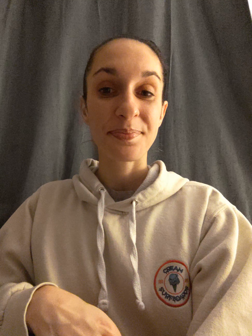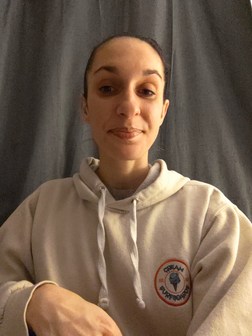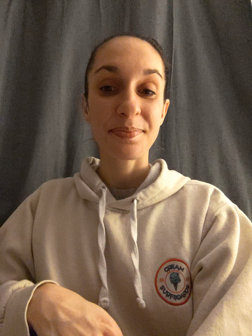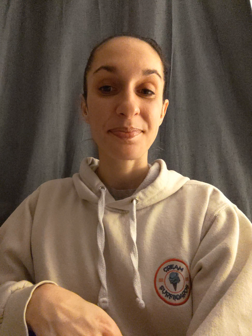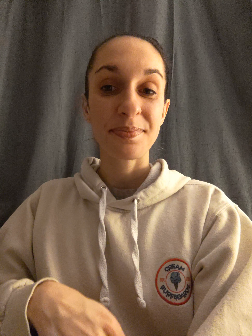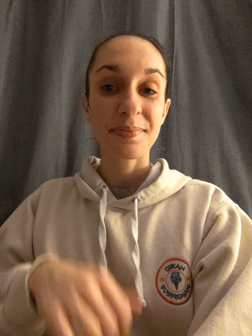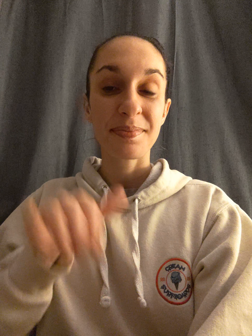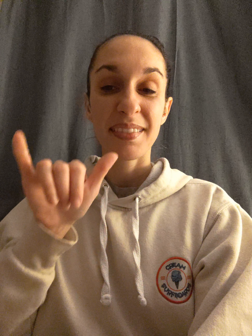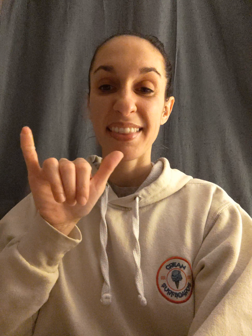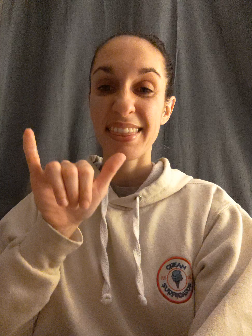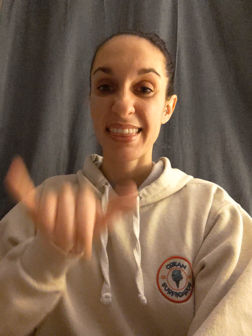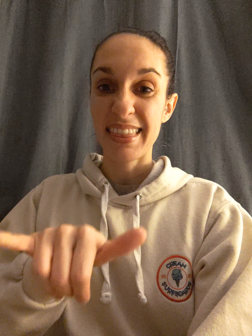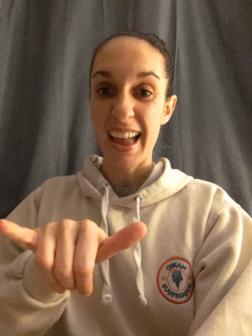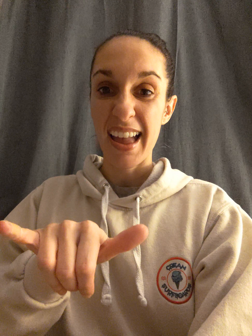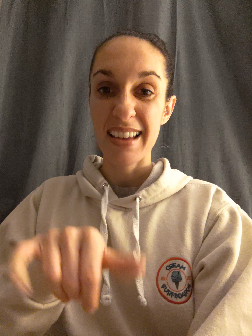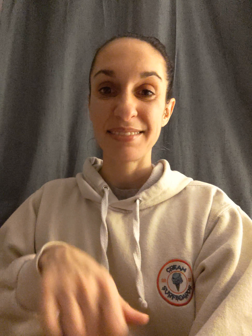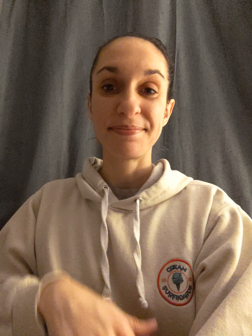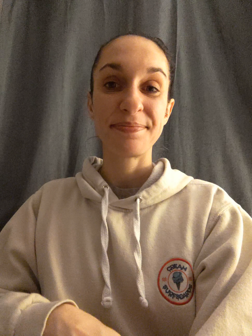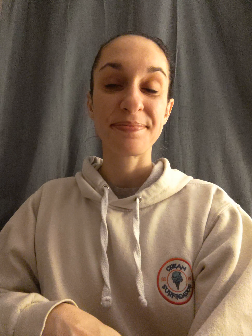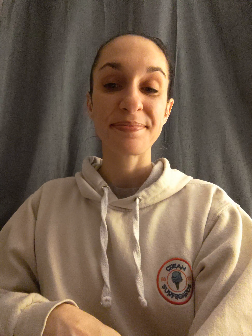that